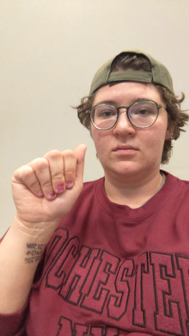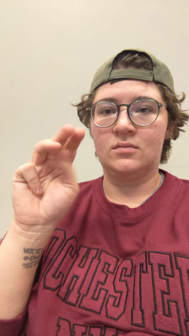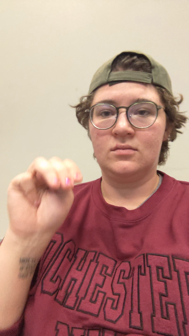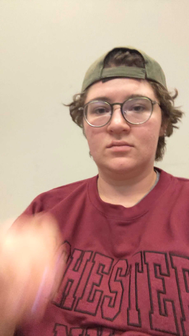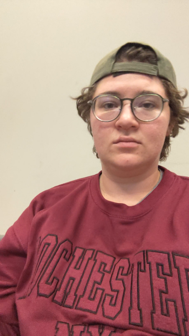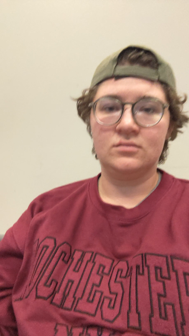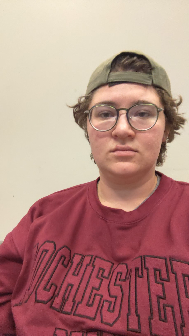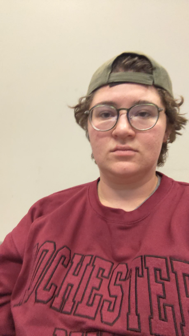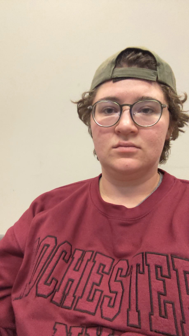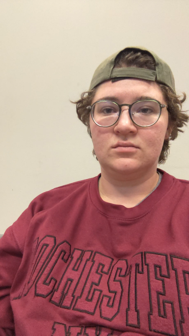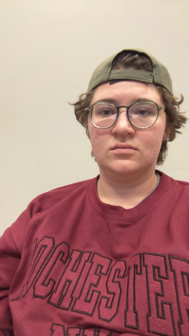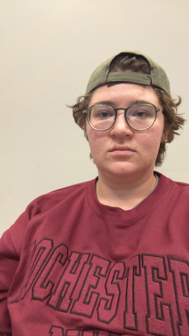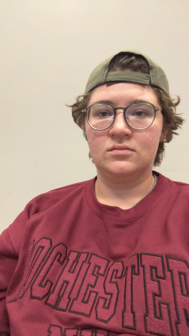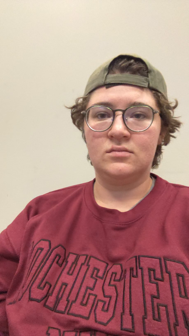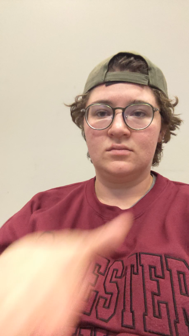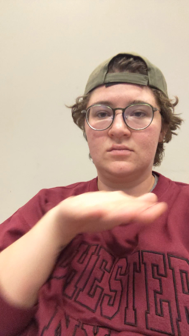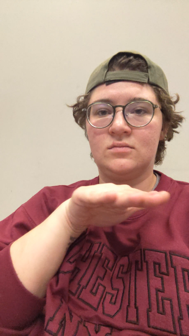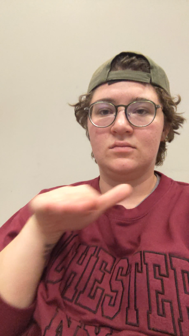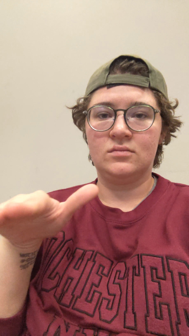nice